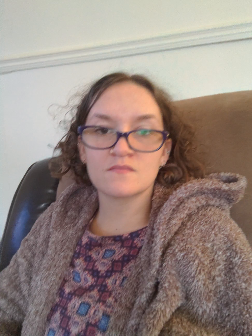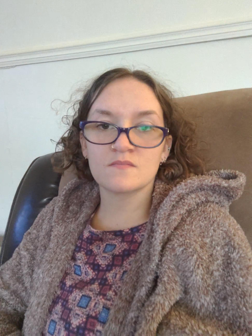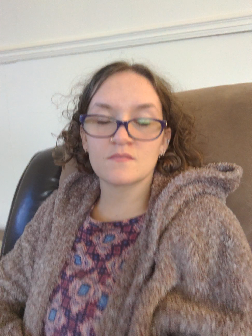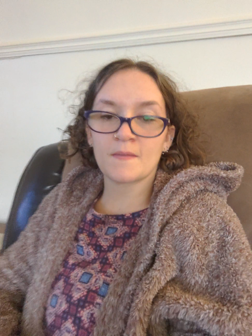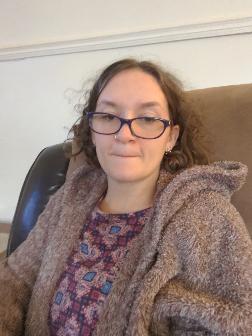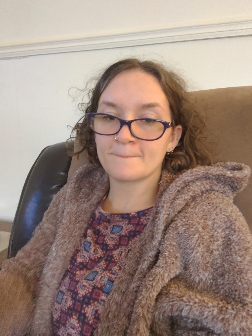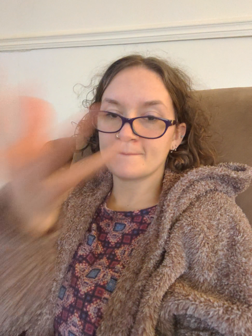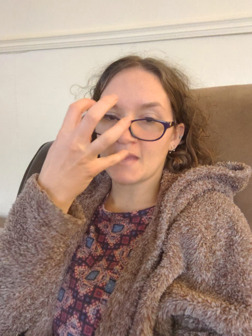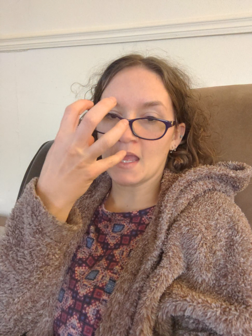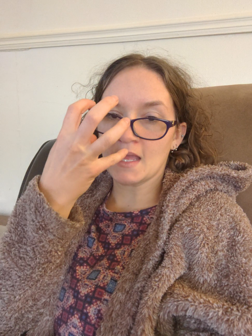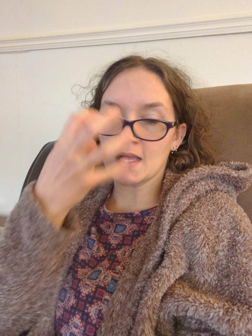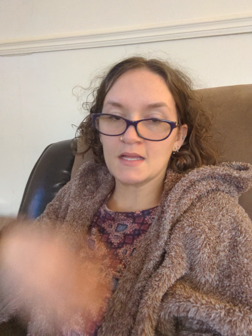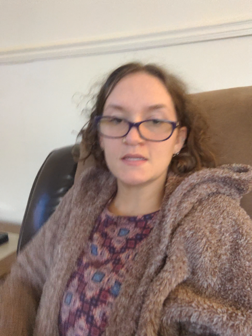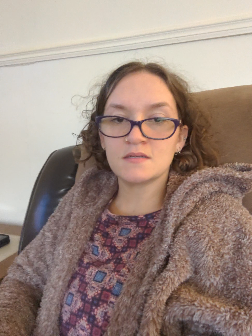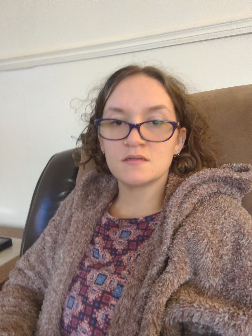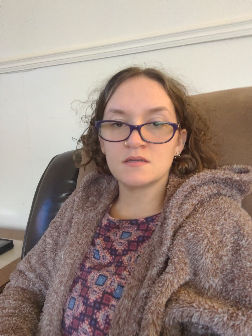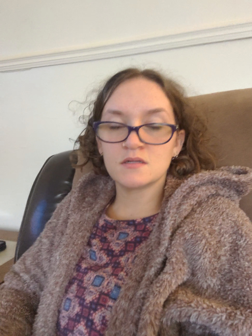mad